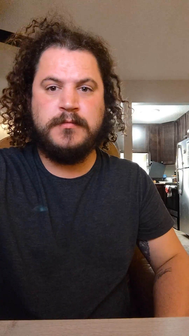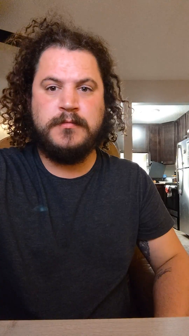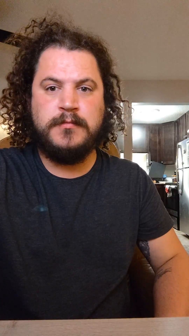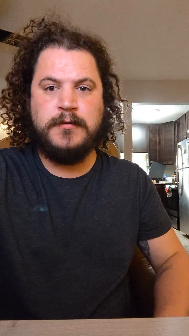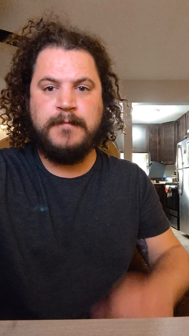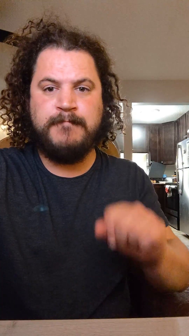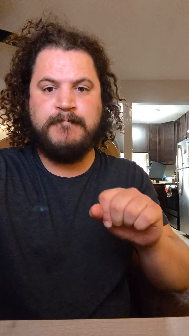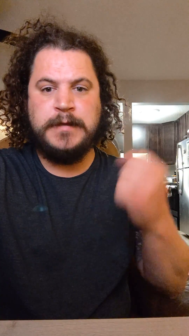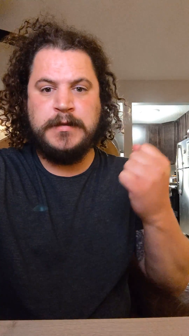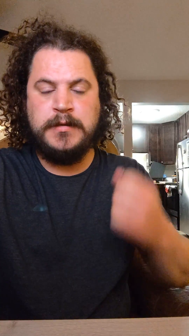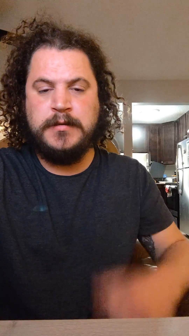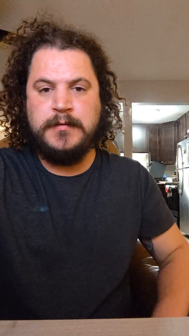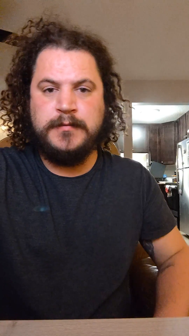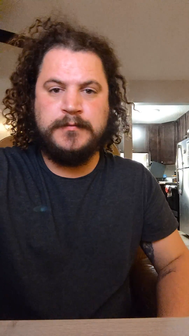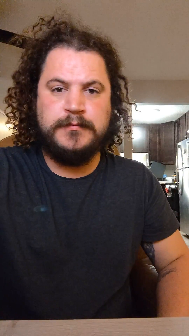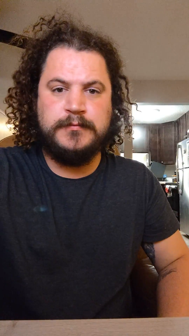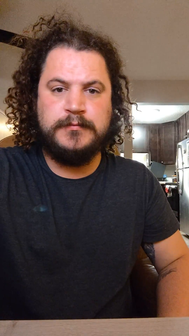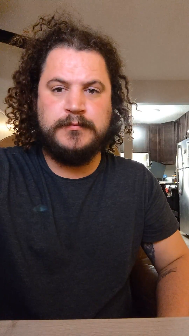break